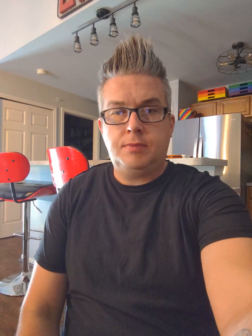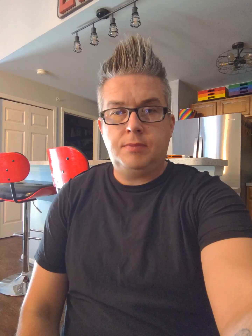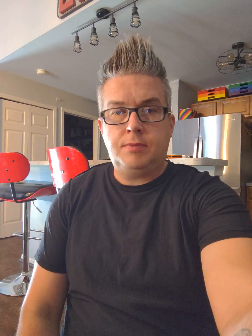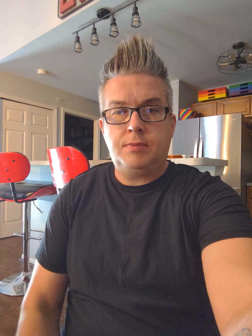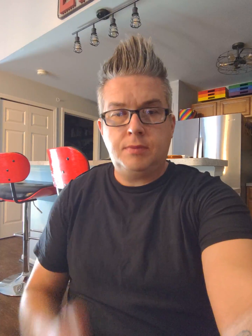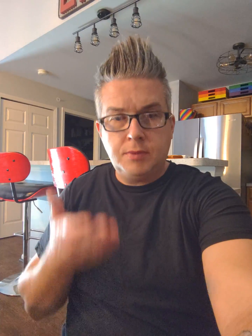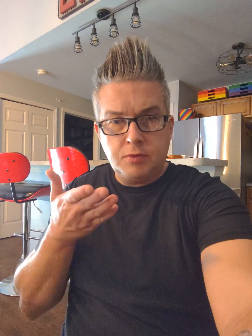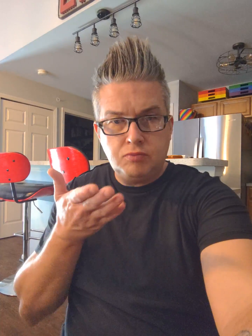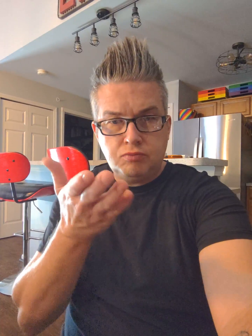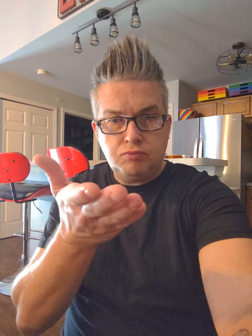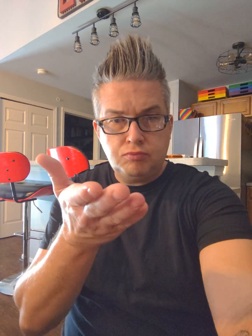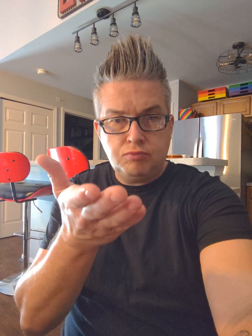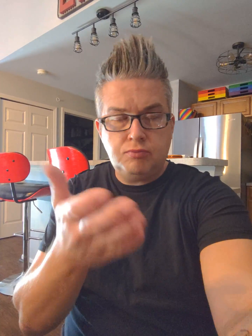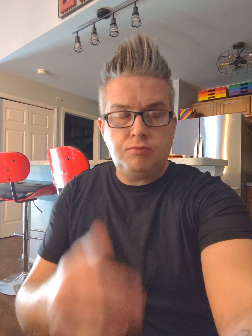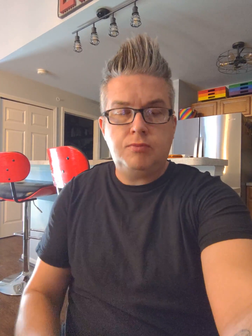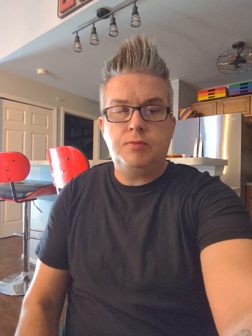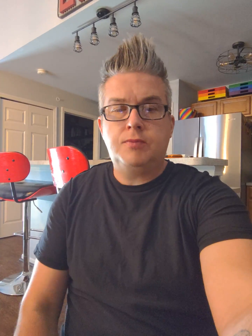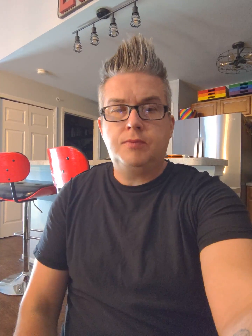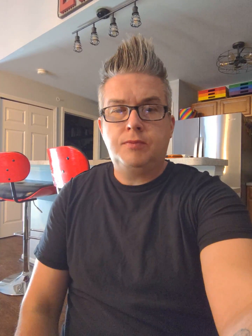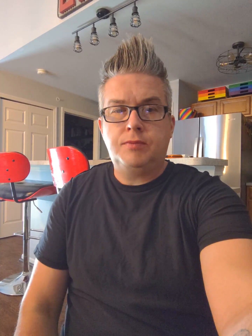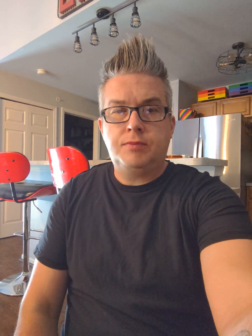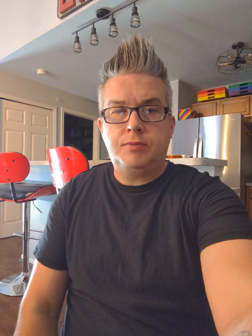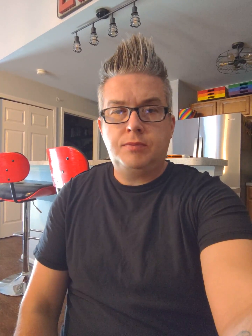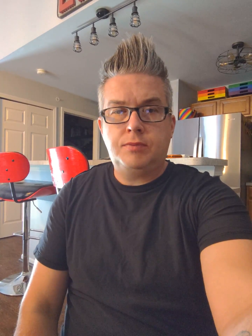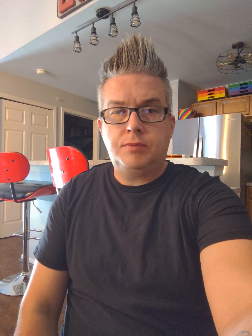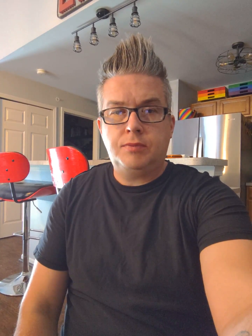oven